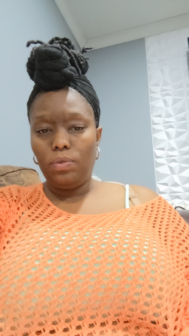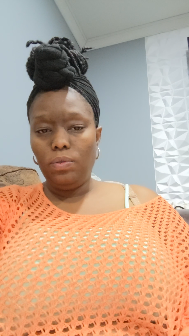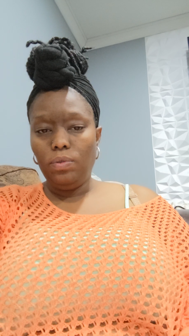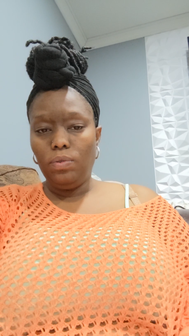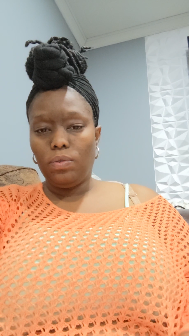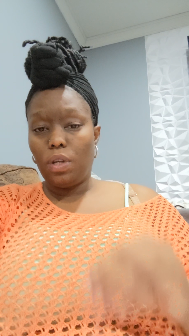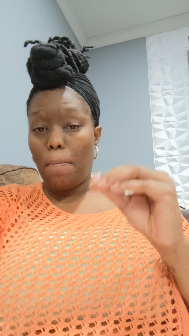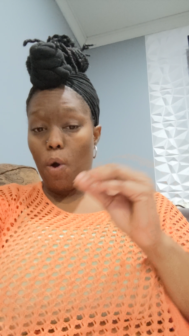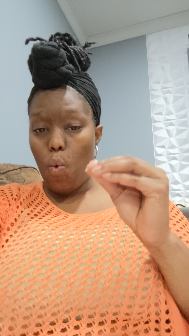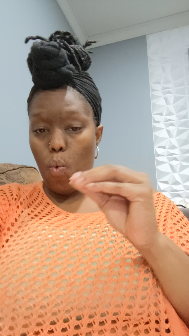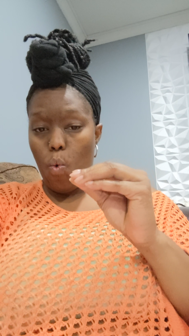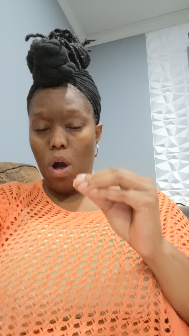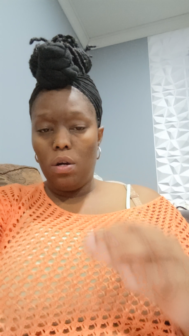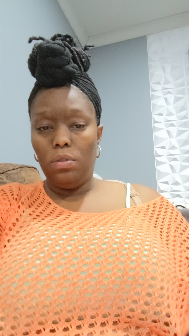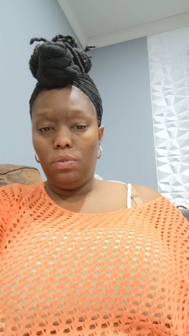more